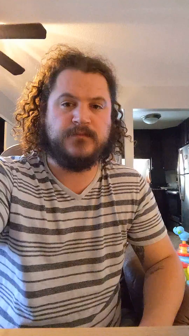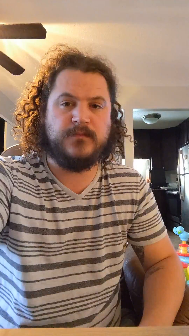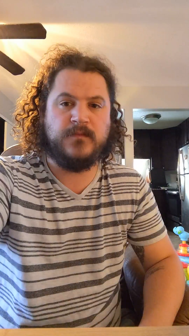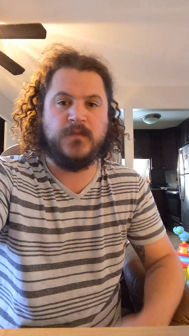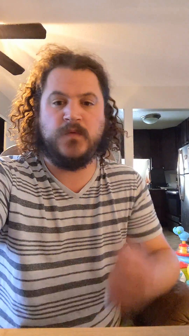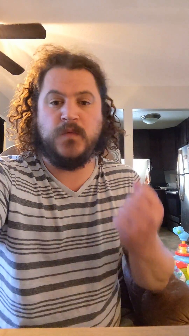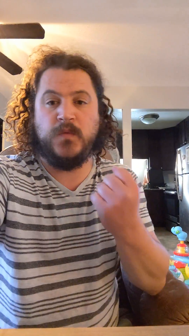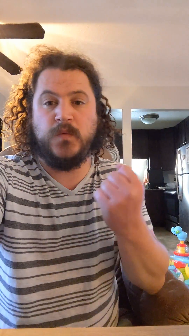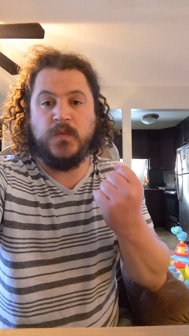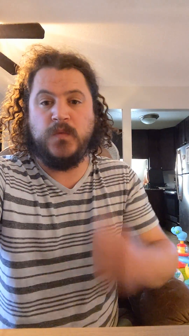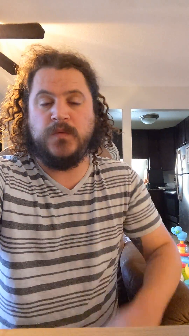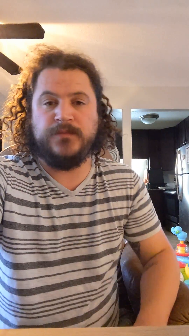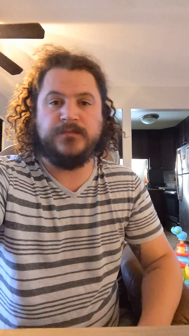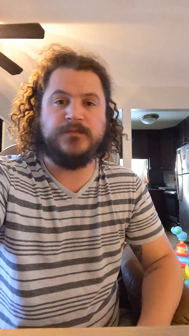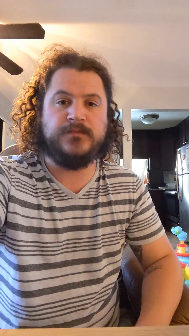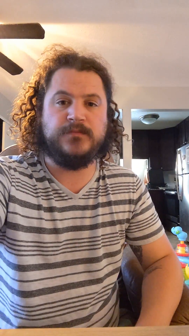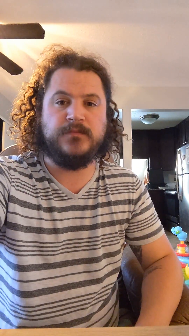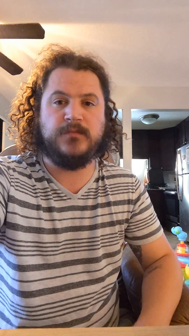hold